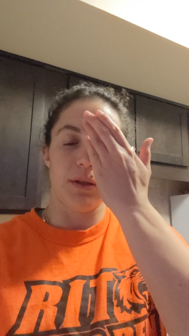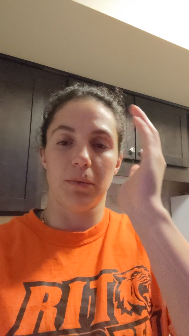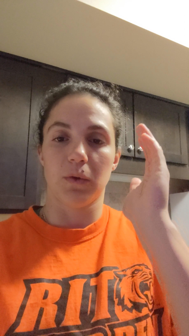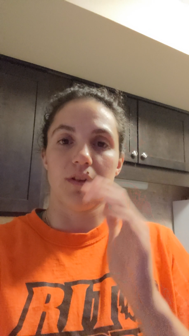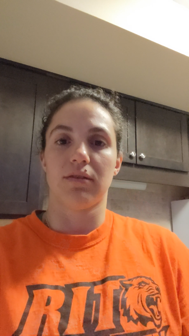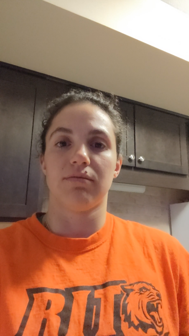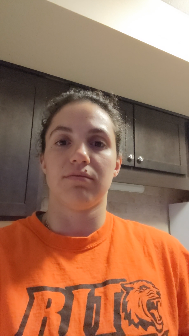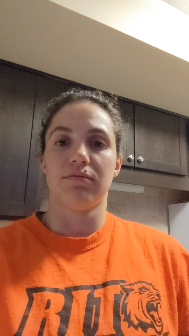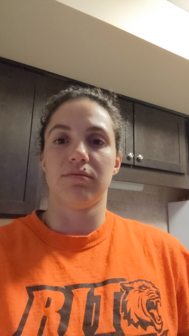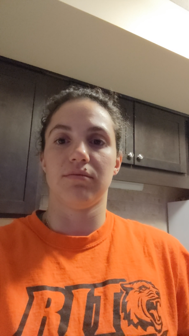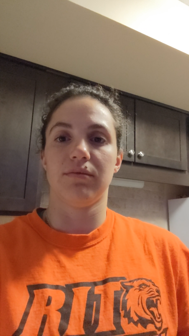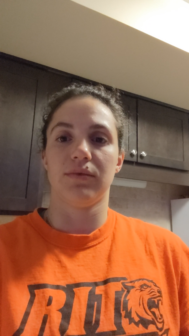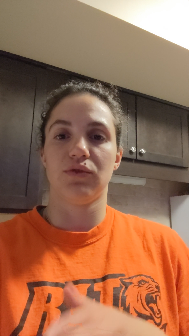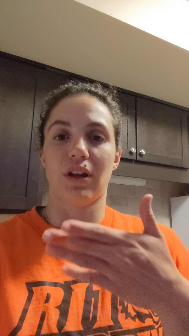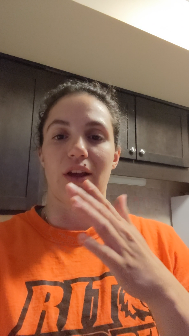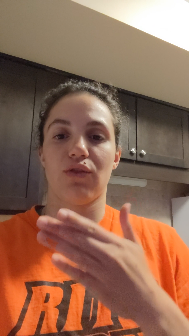share